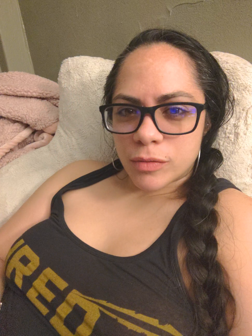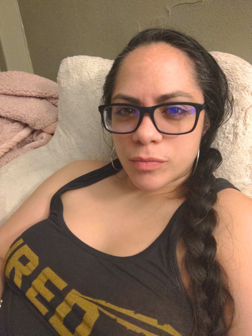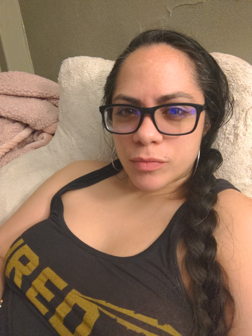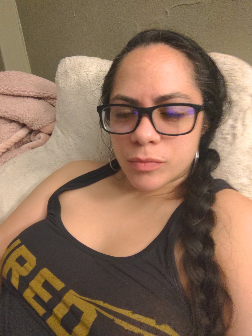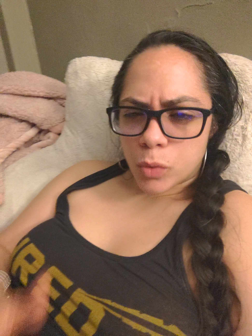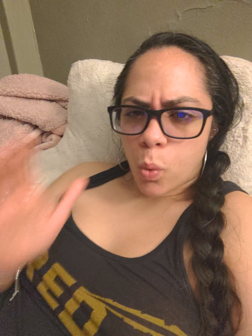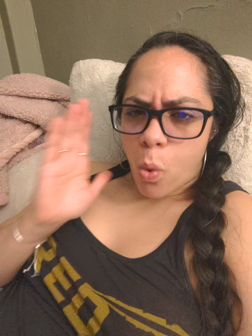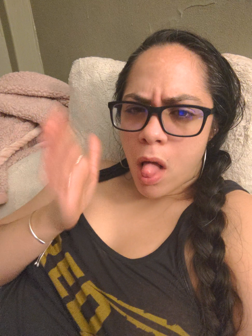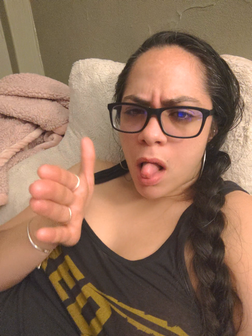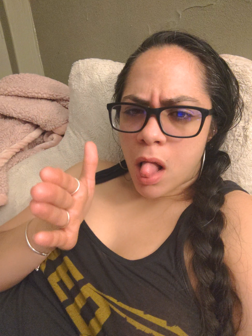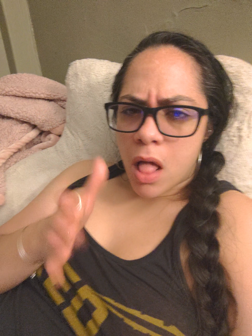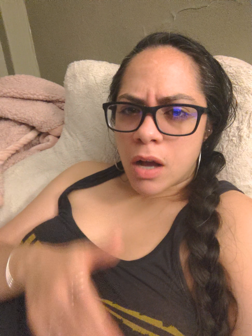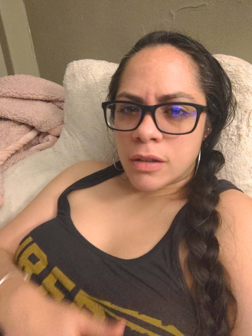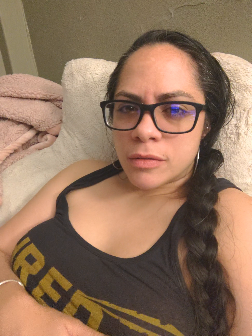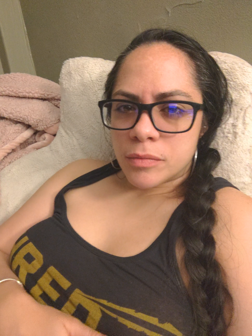will